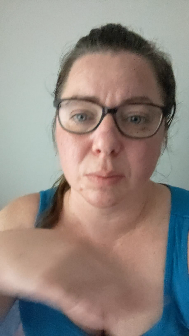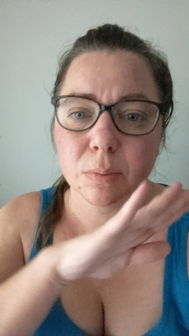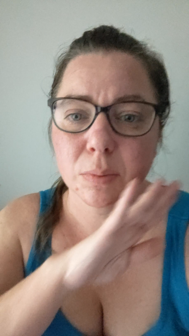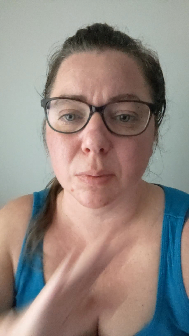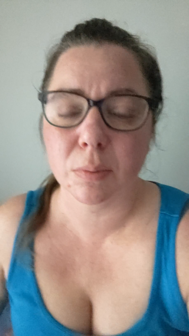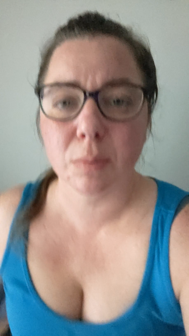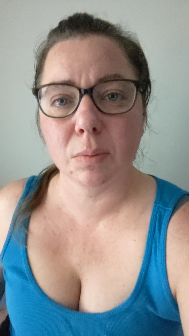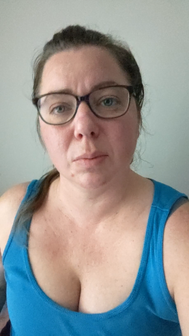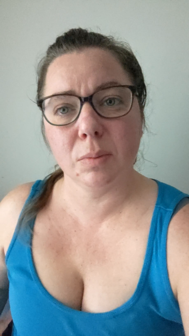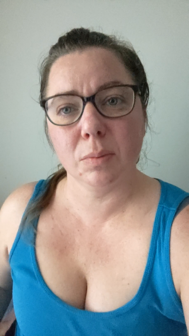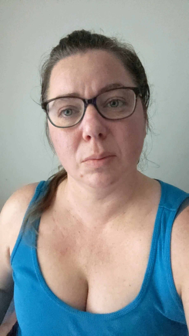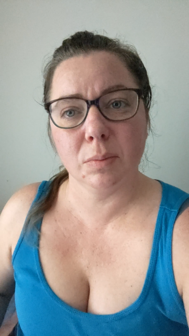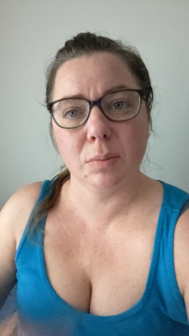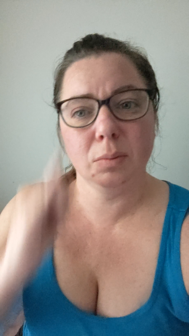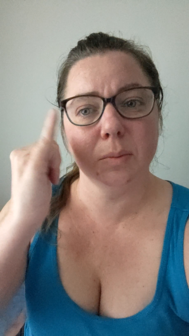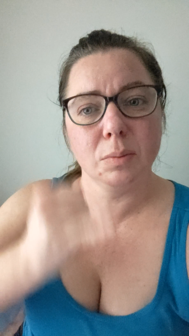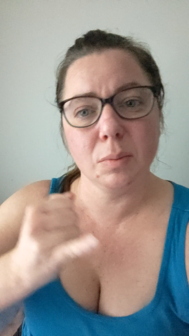last